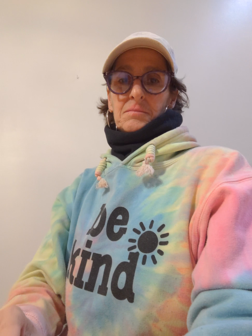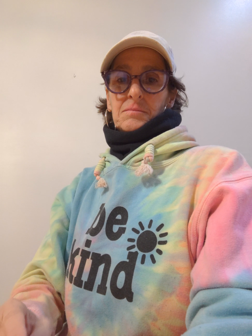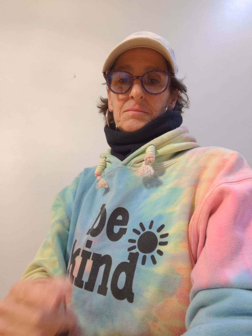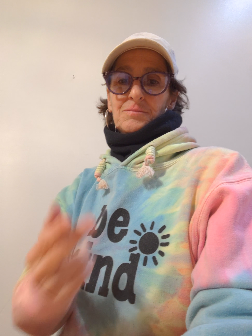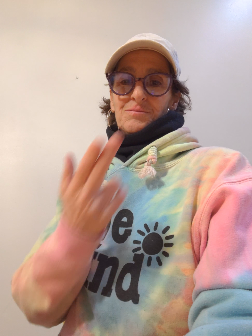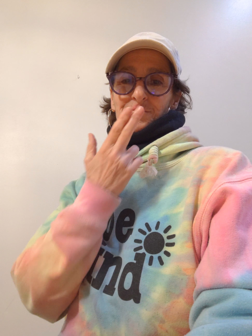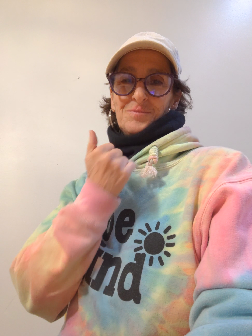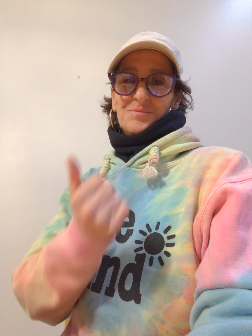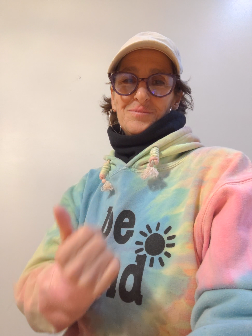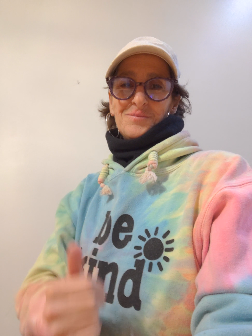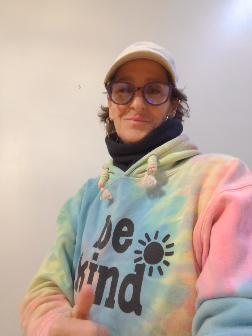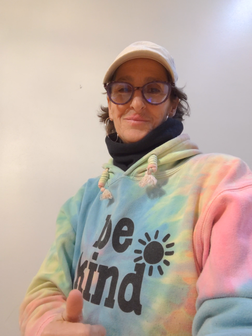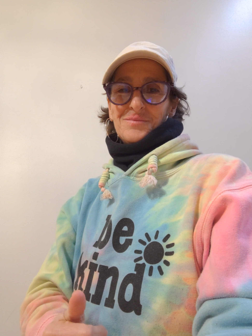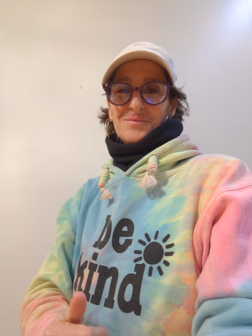cute